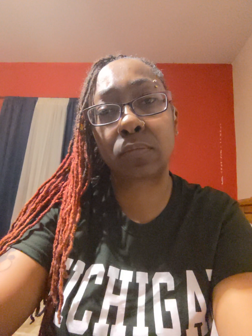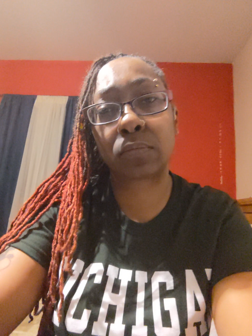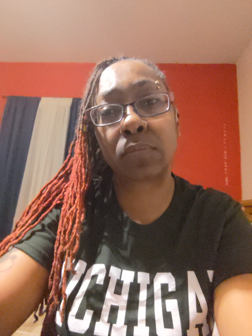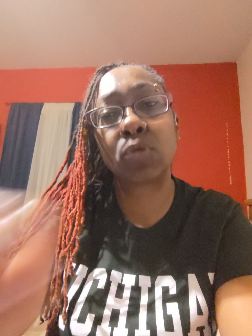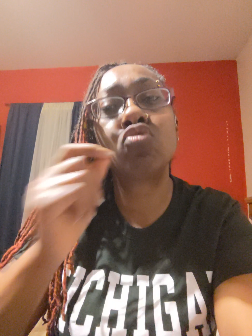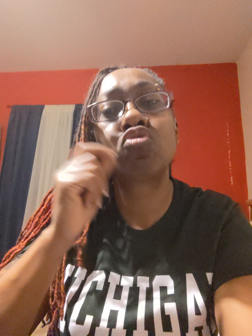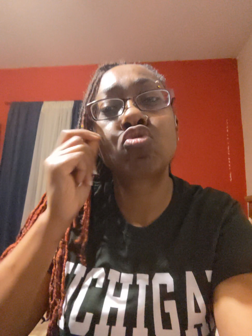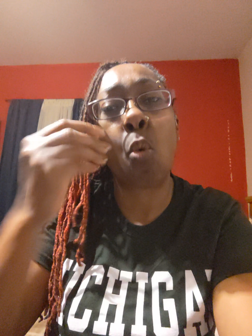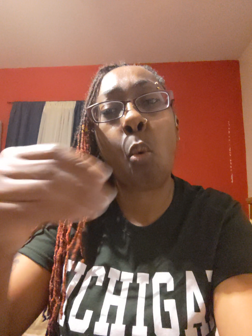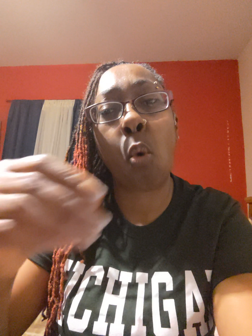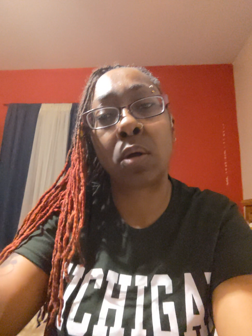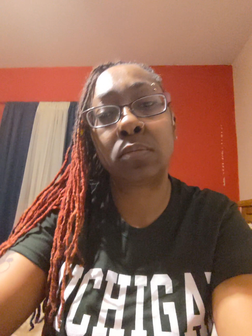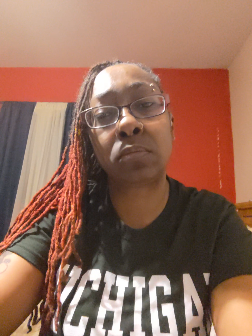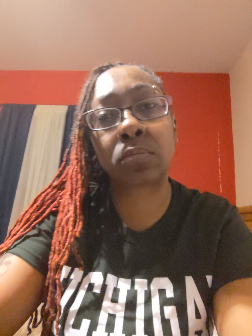store